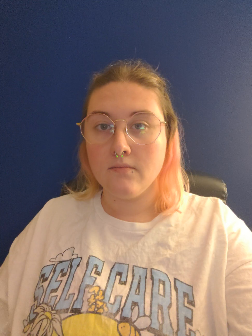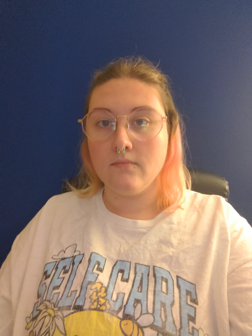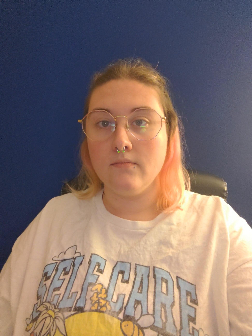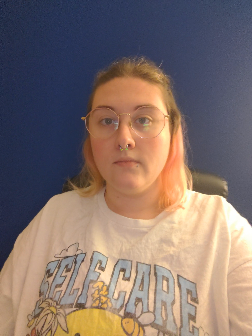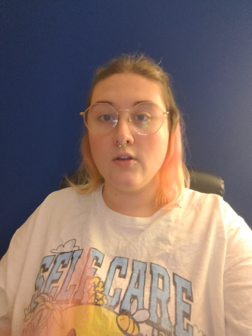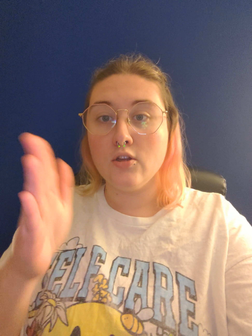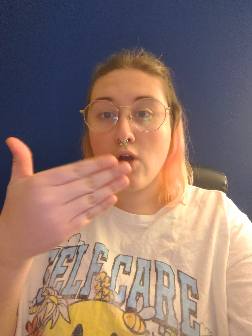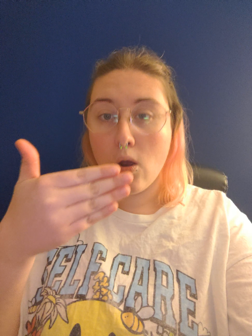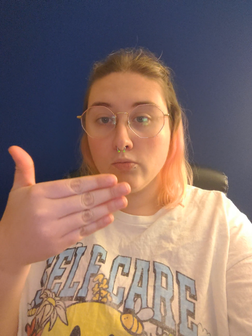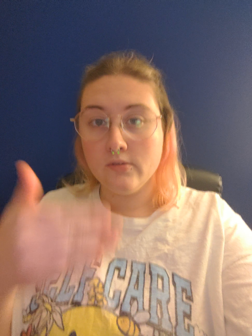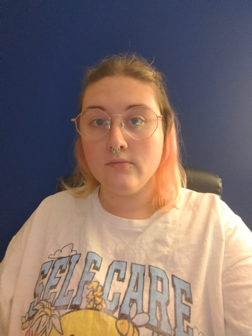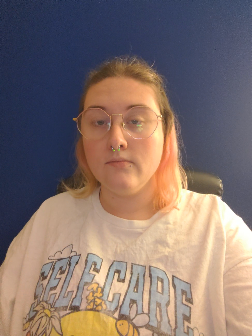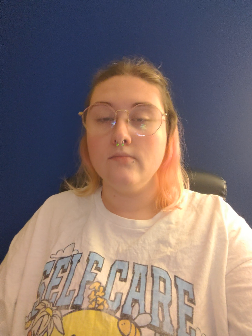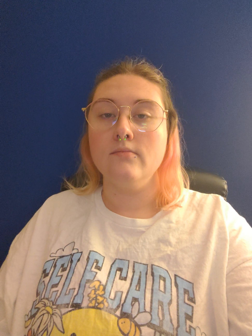close